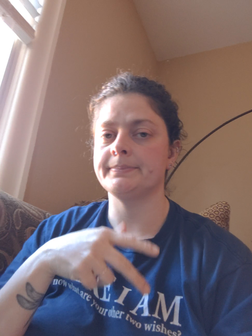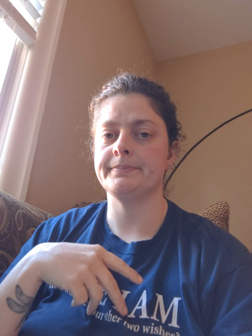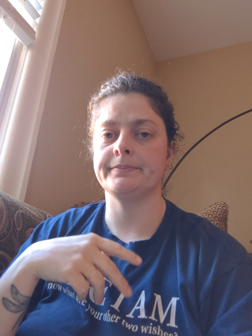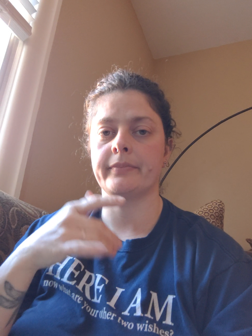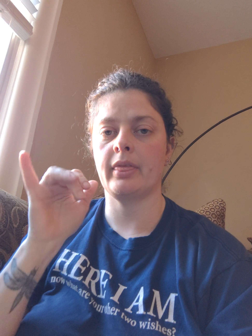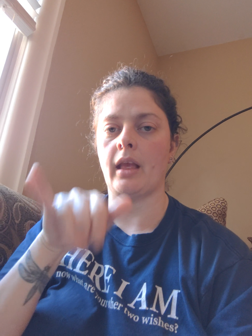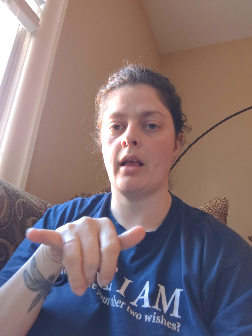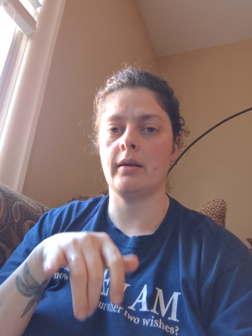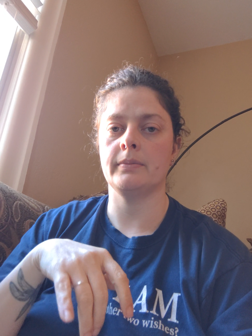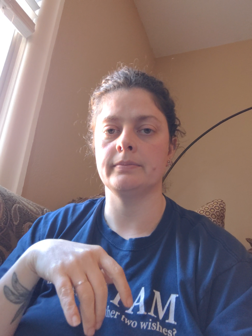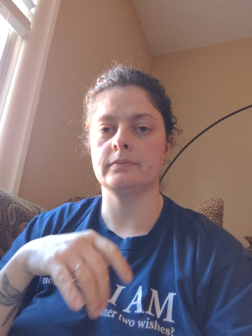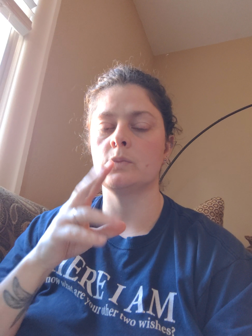that